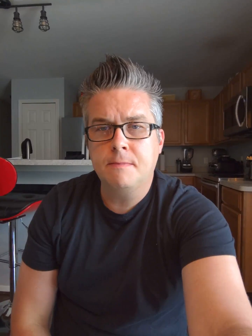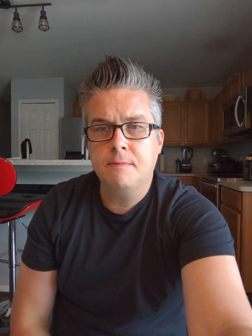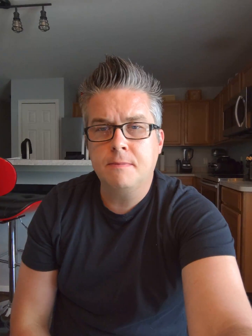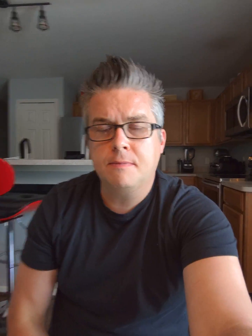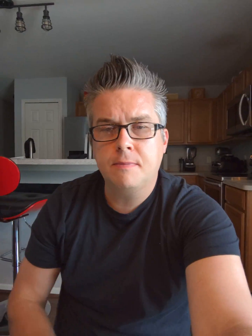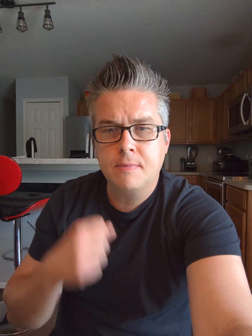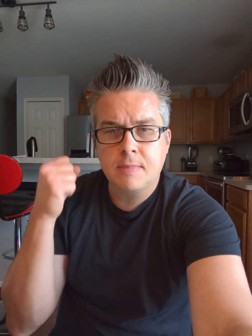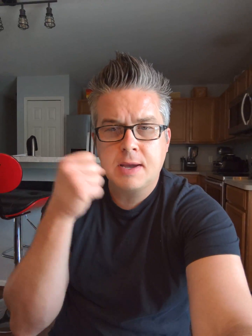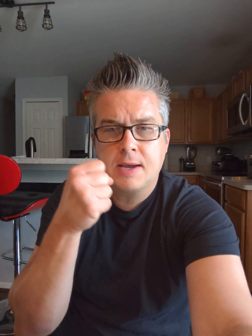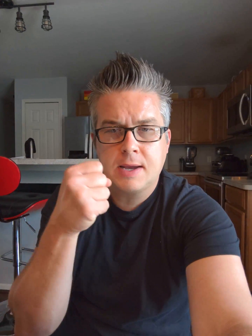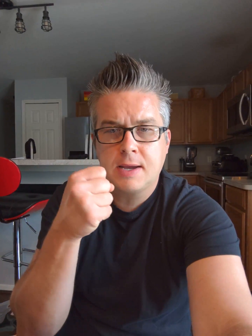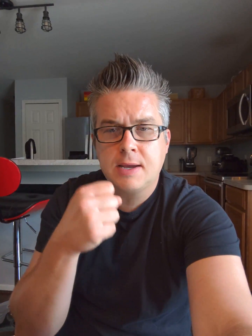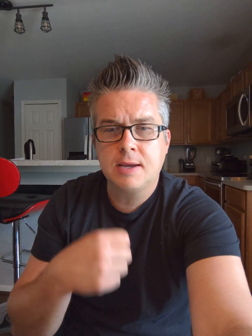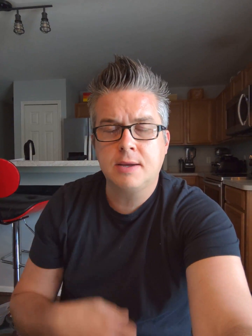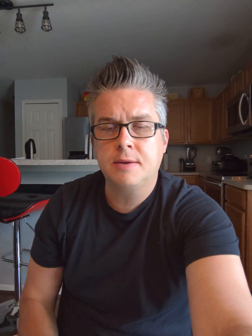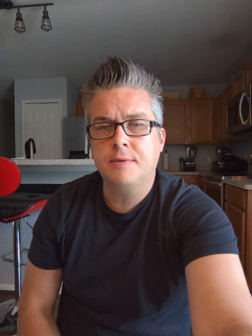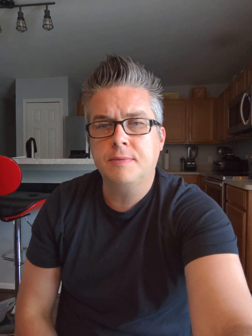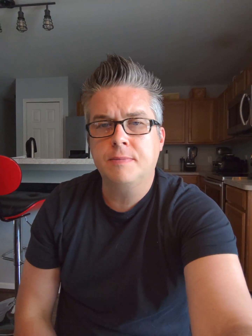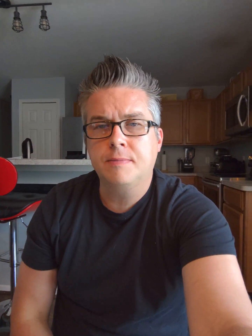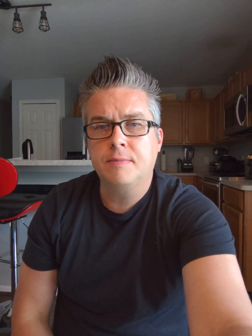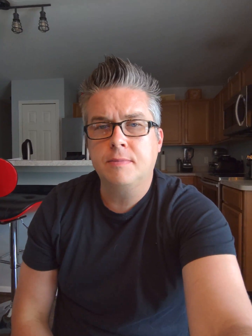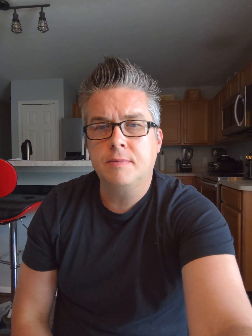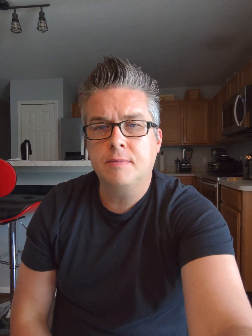hit